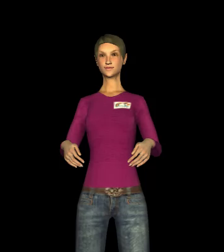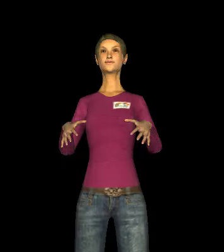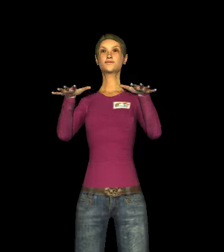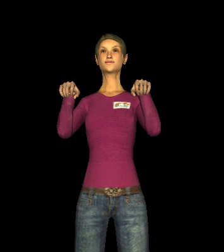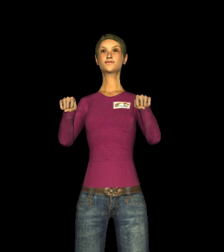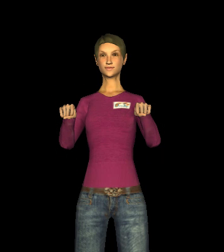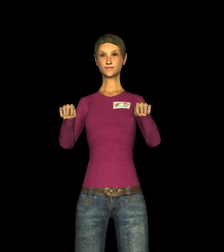مشغول